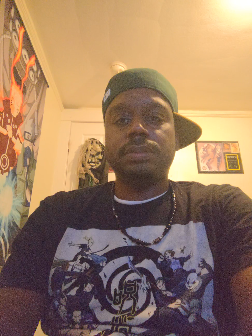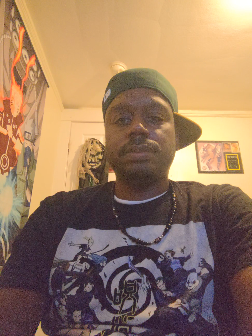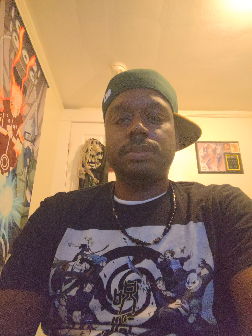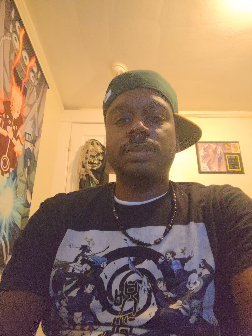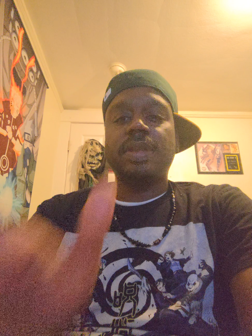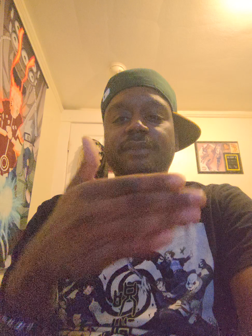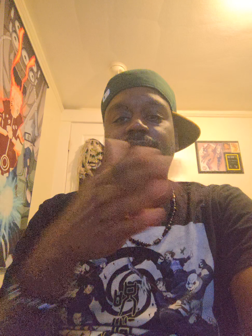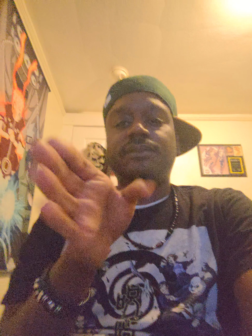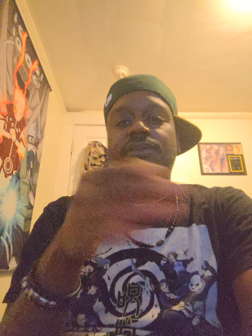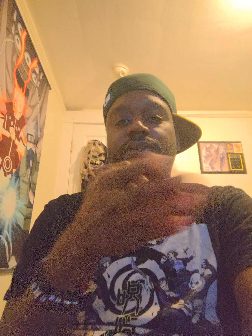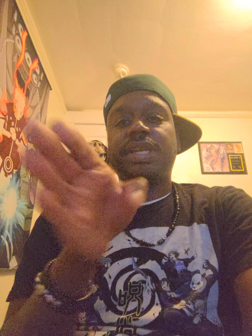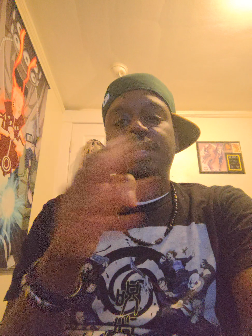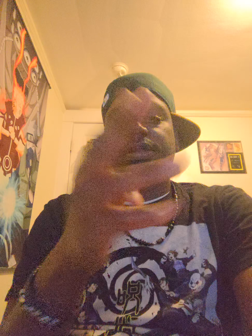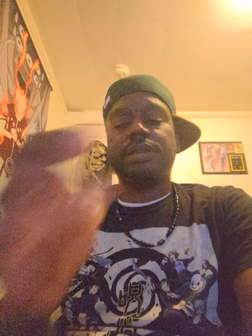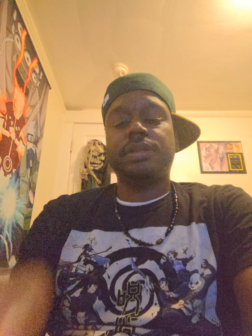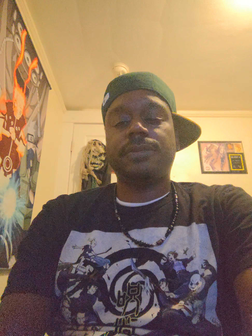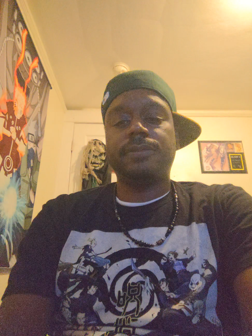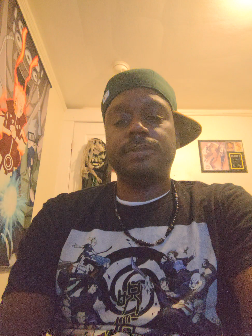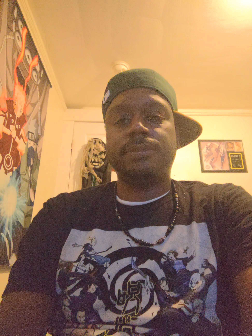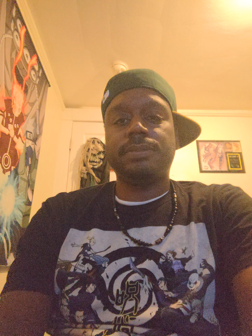fish